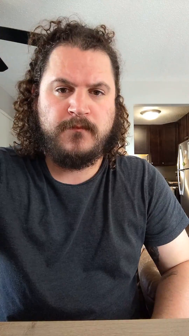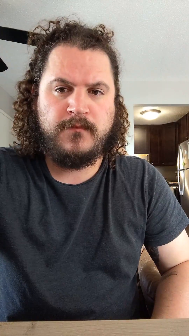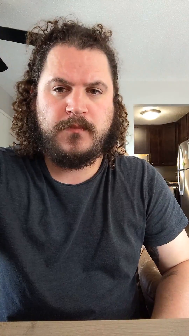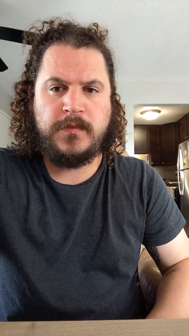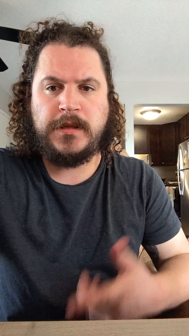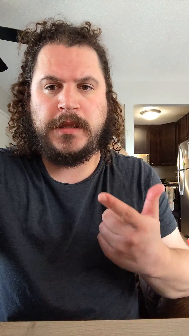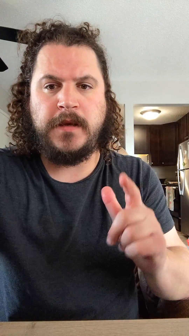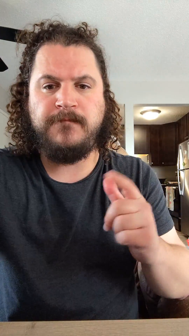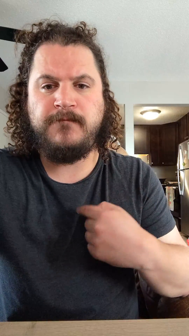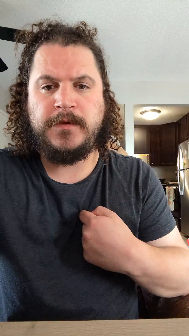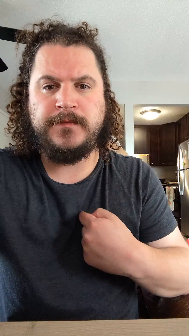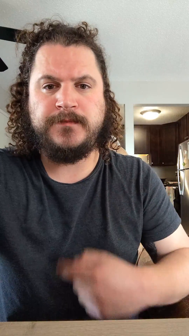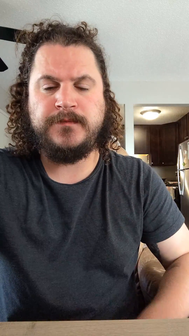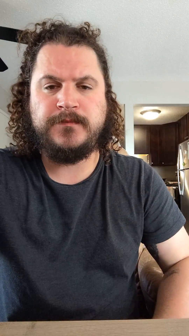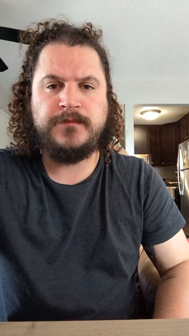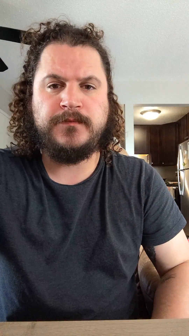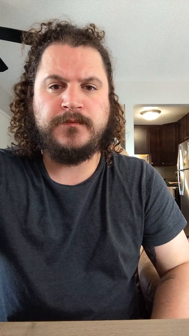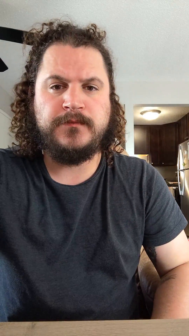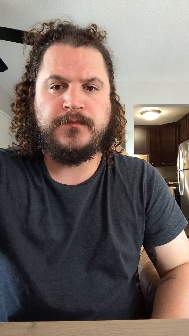let me